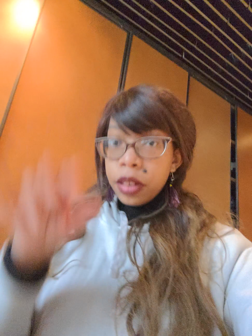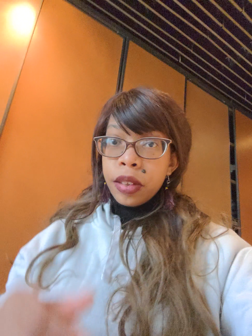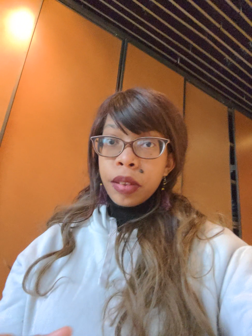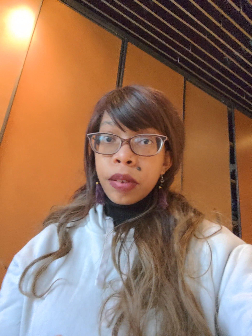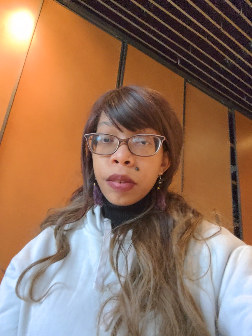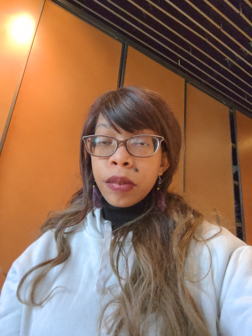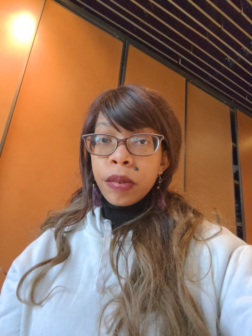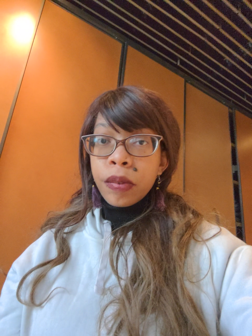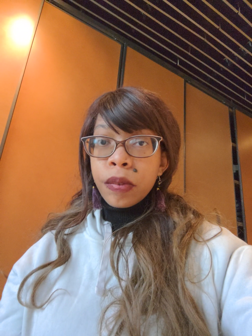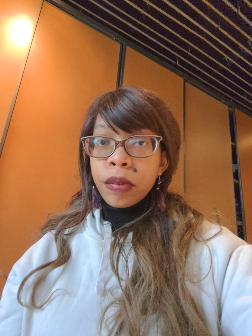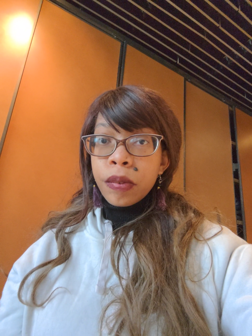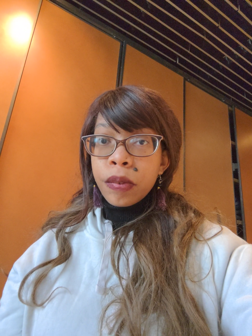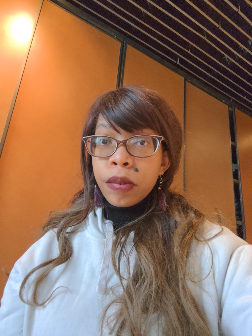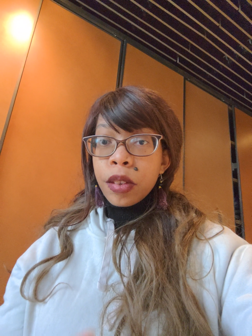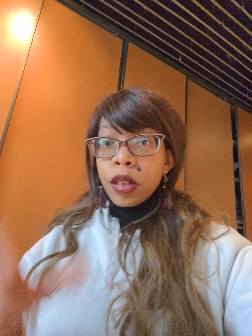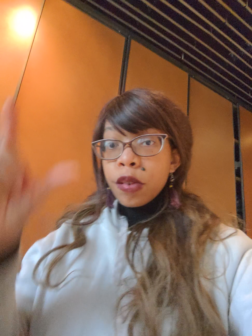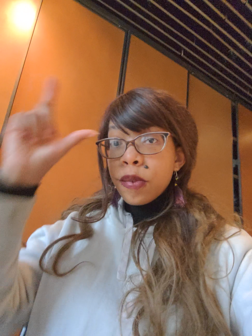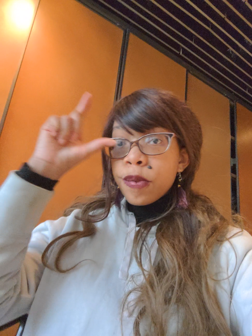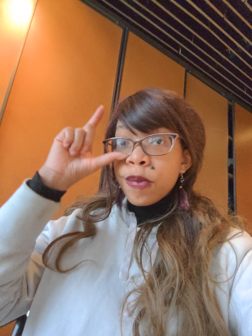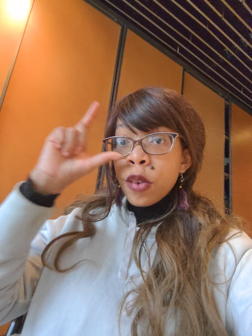moon